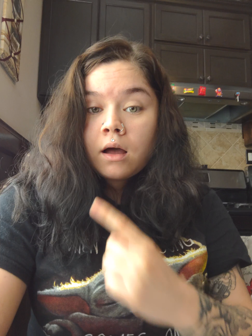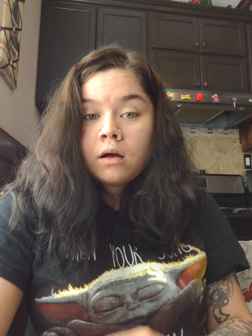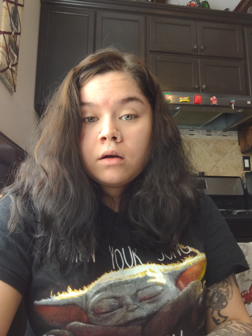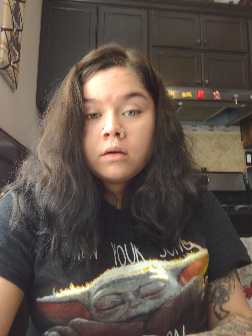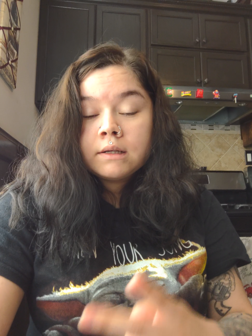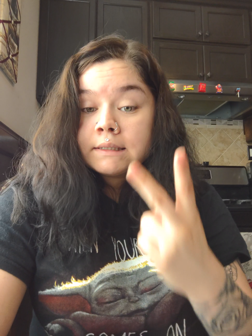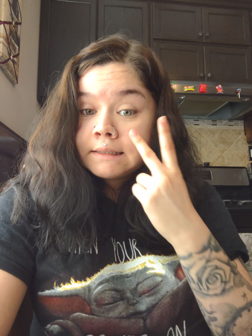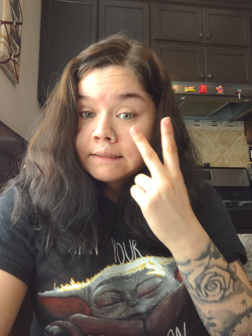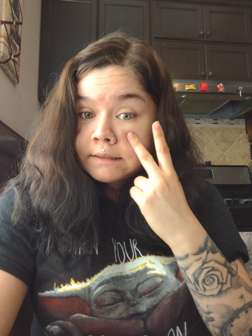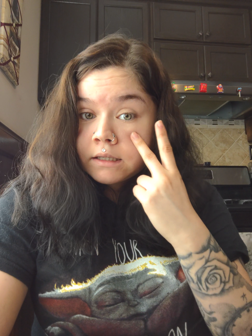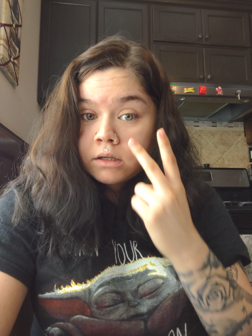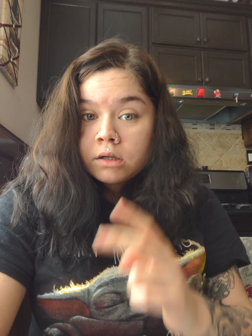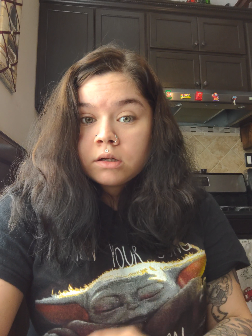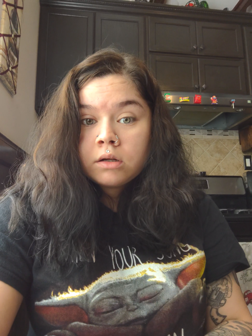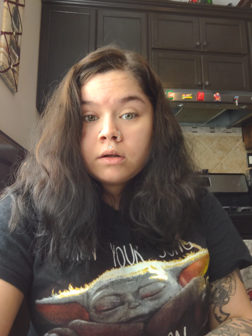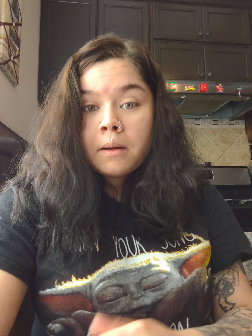see